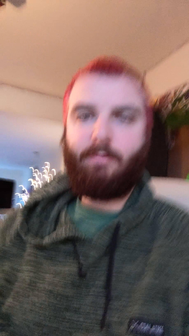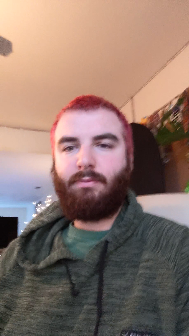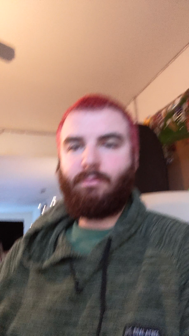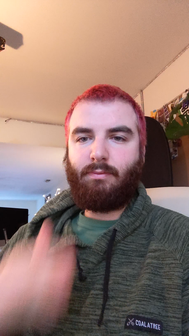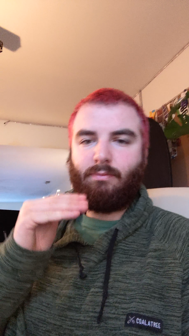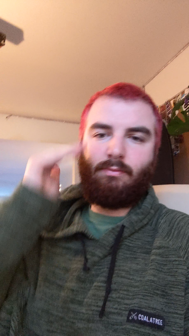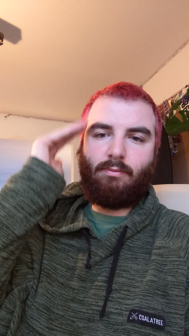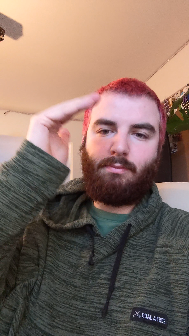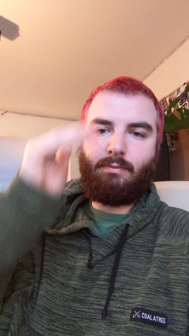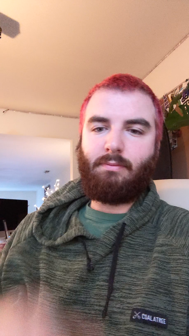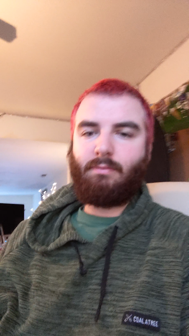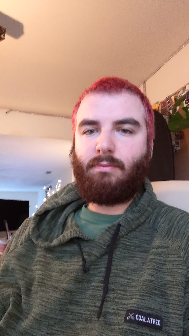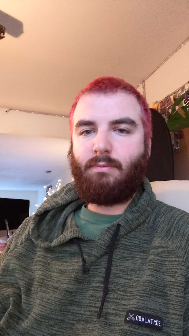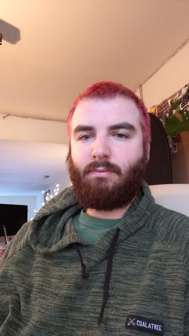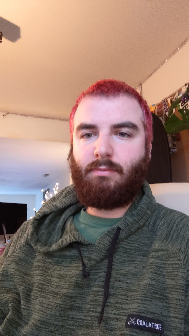big